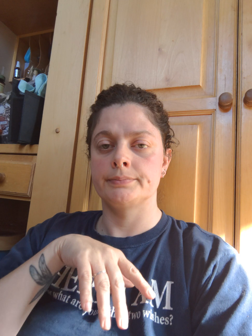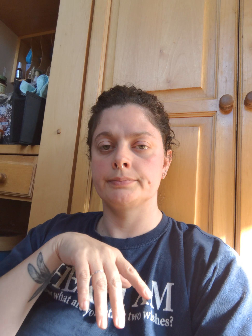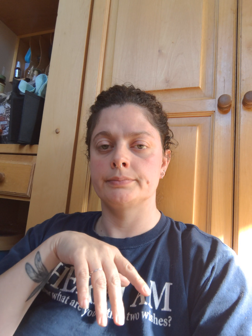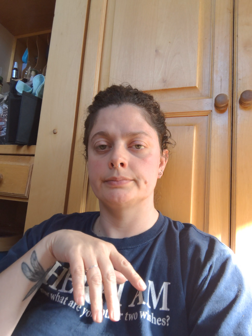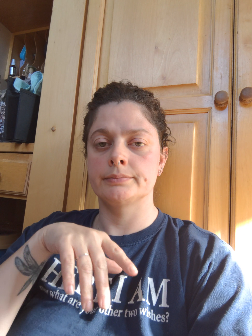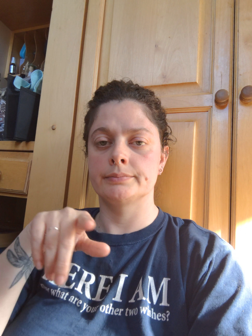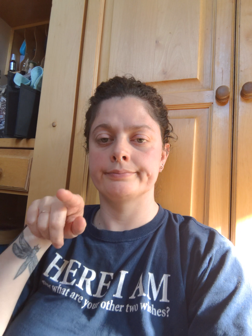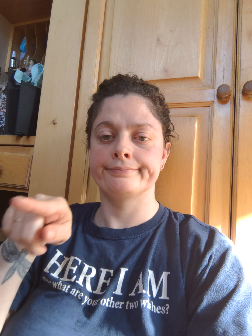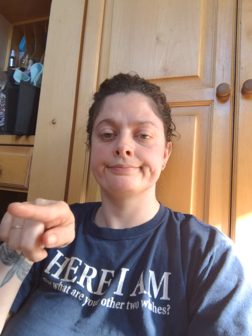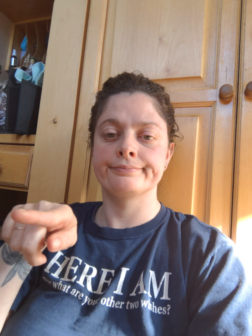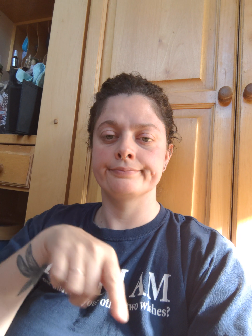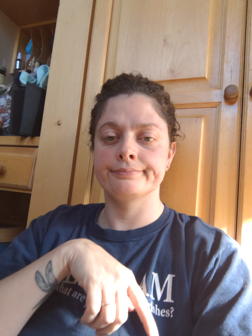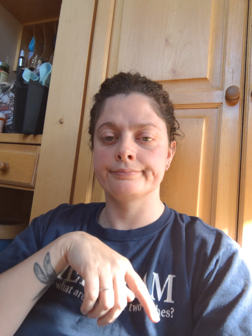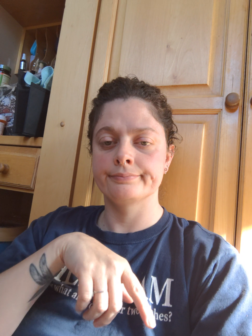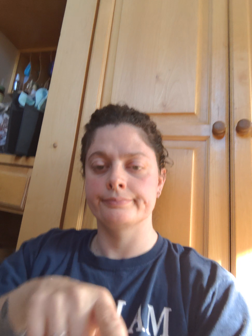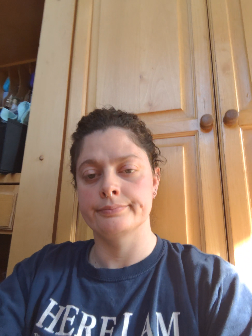he/she/it